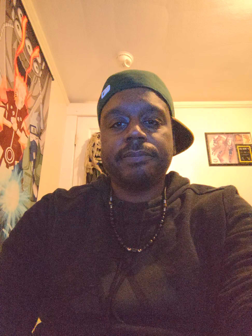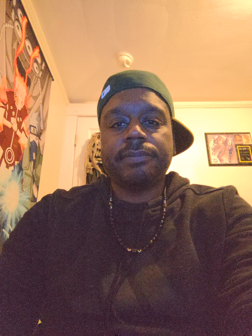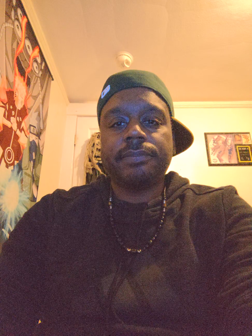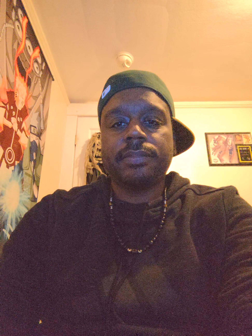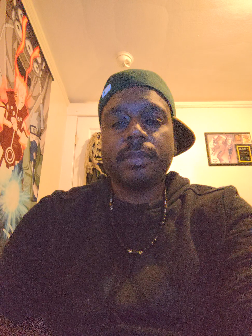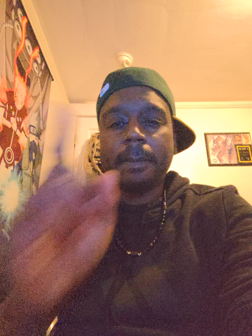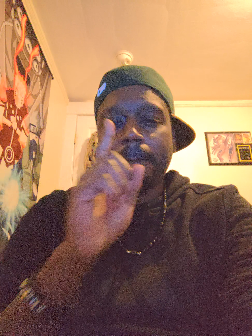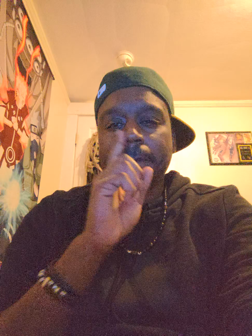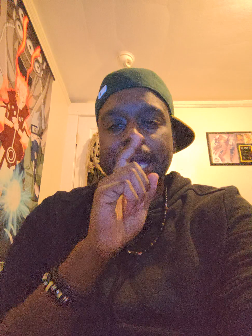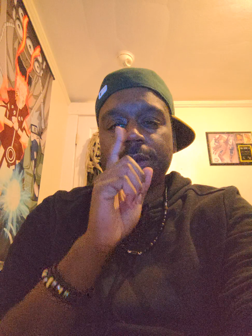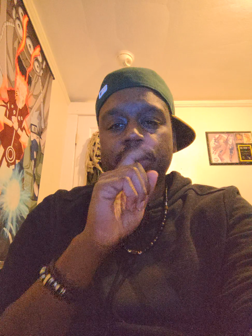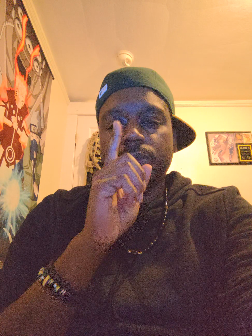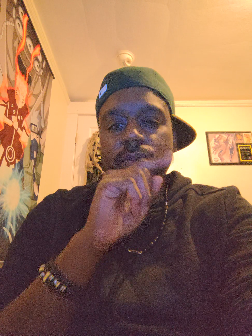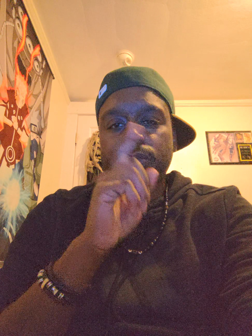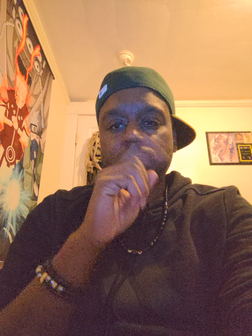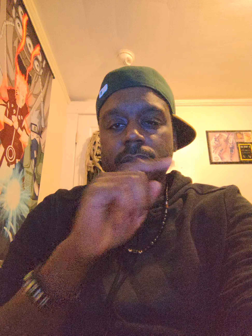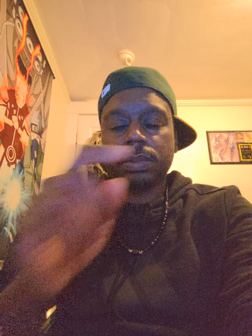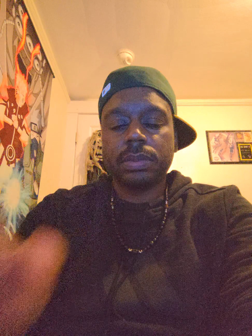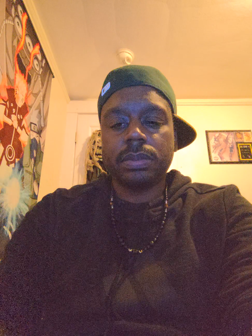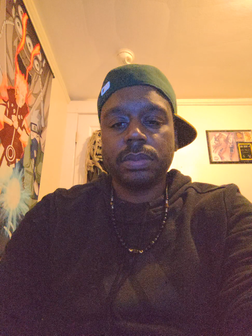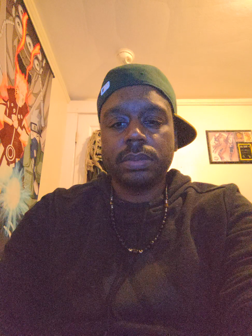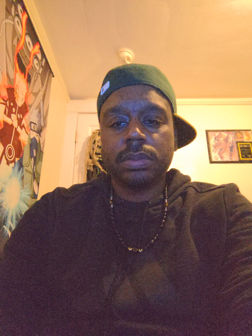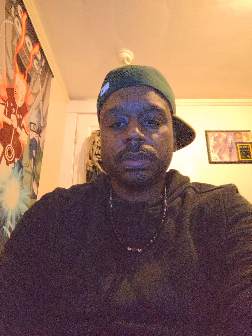mouse